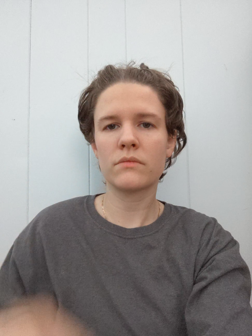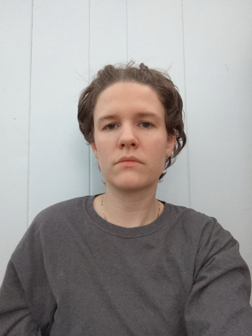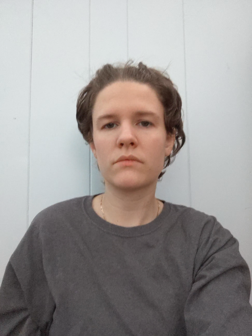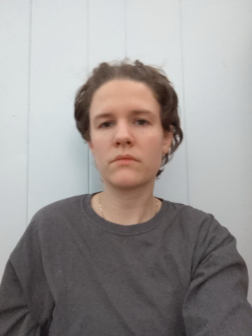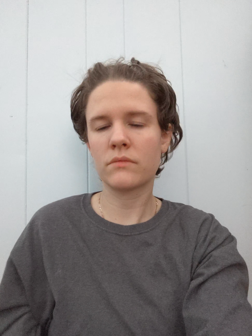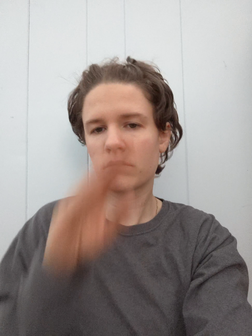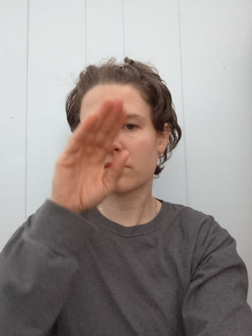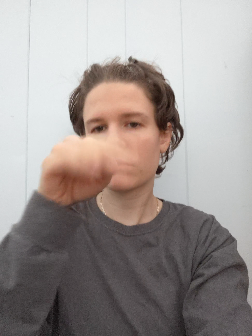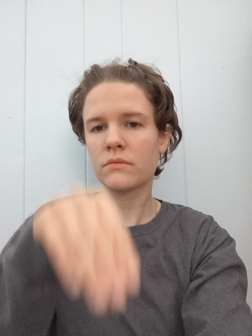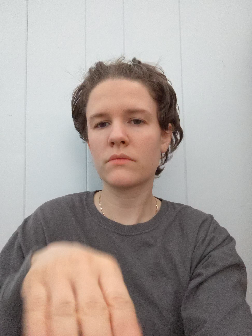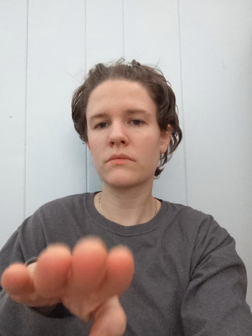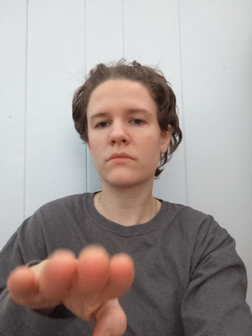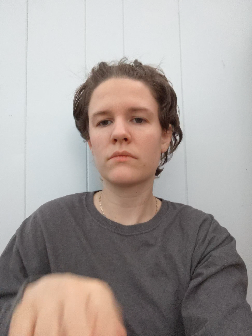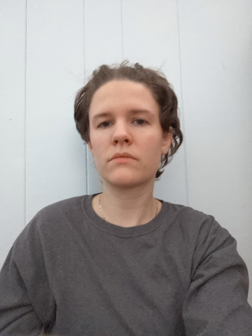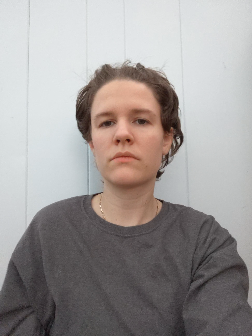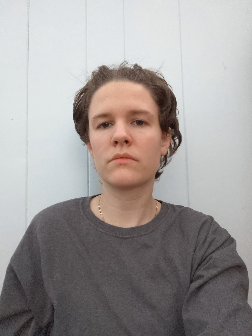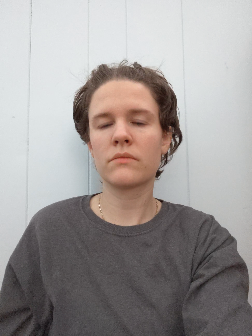elephant